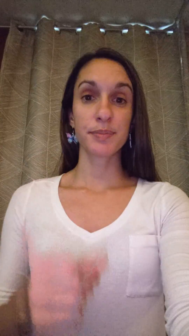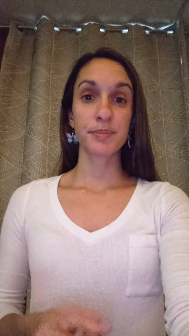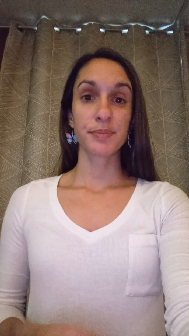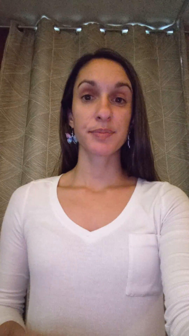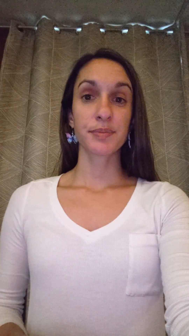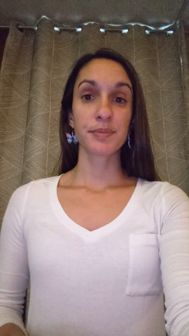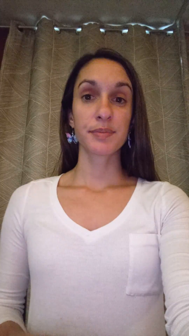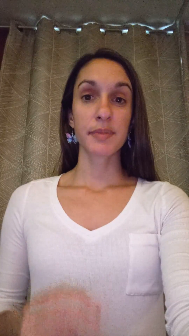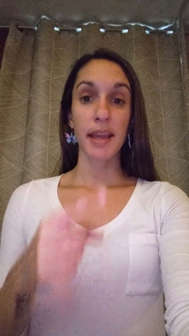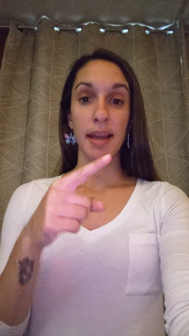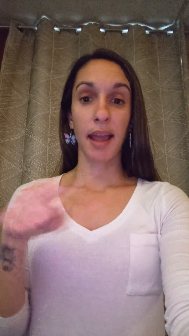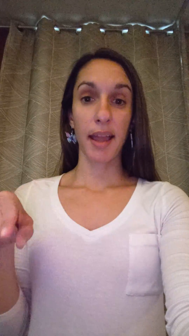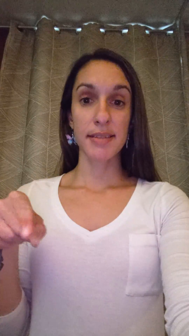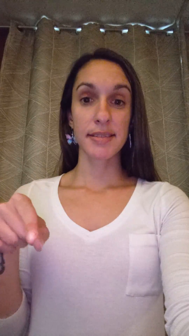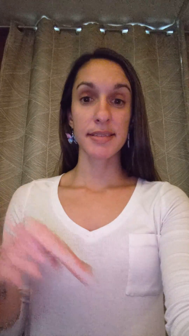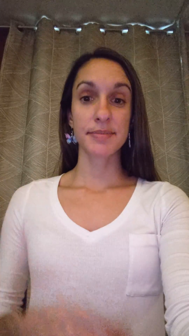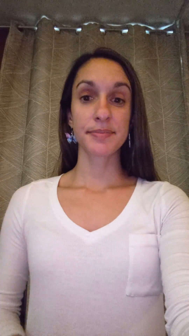cut